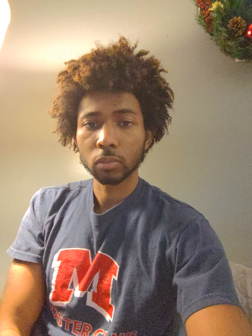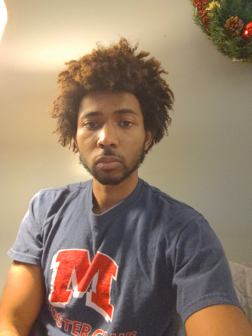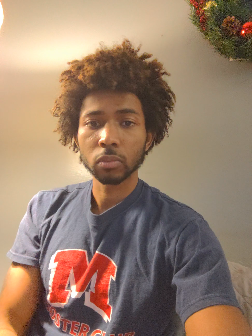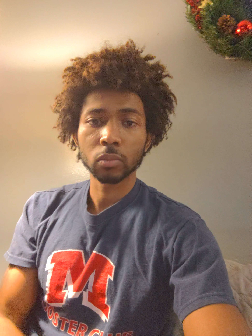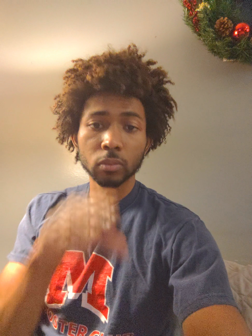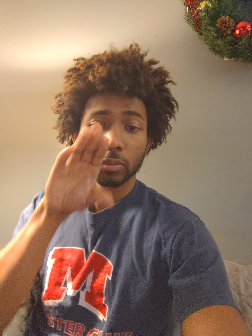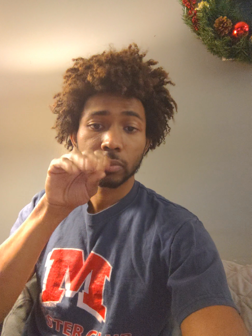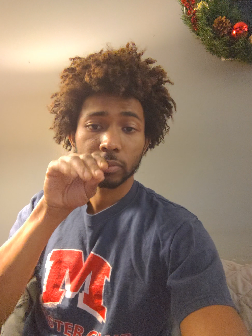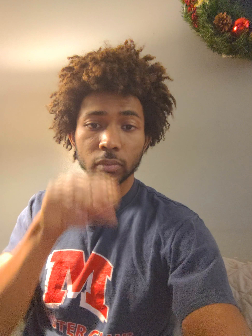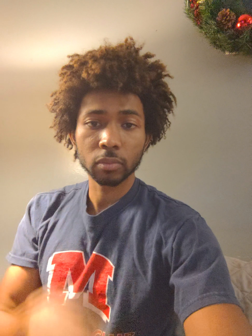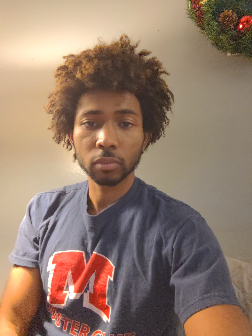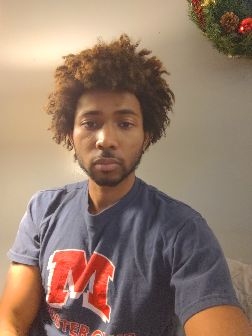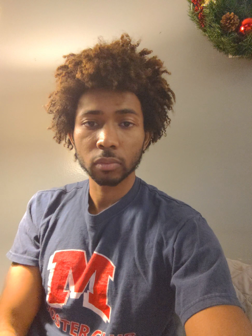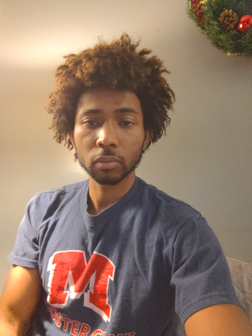goose